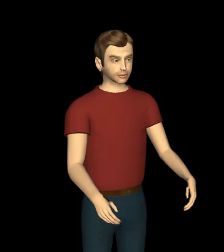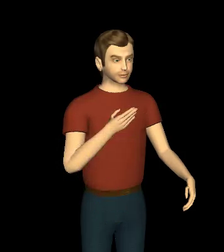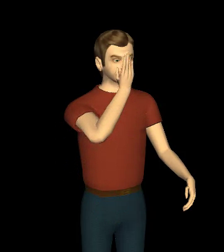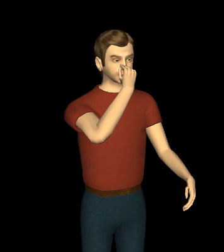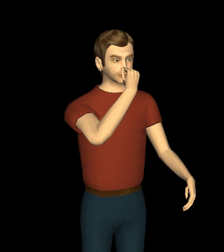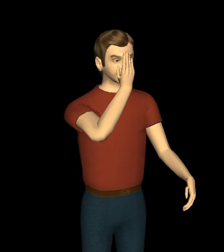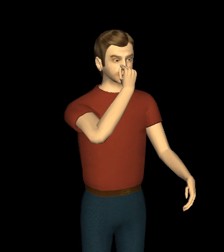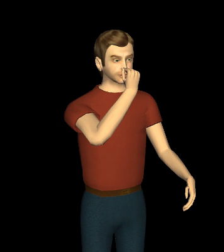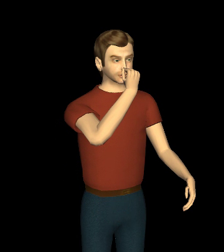فبراير